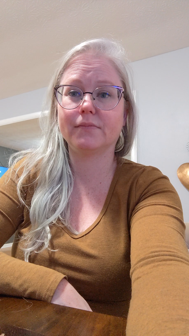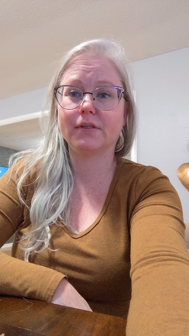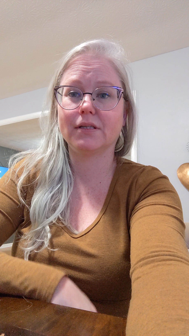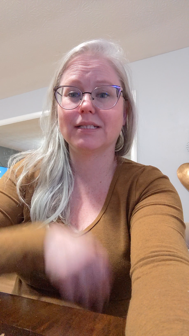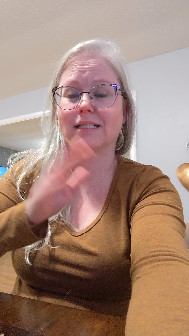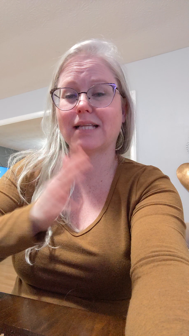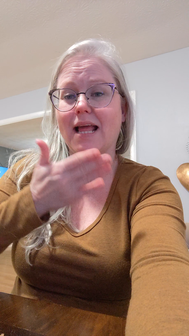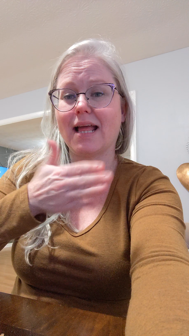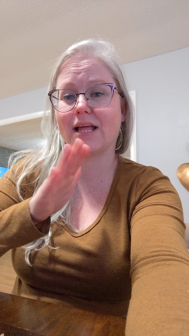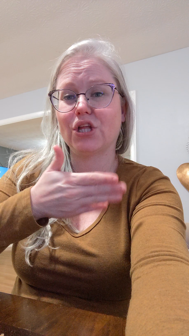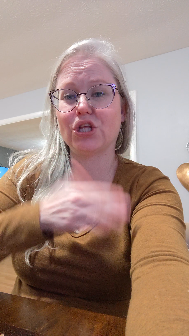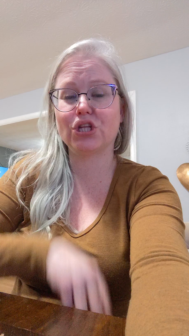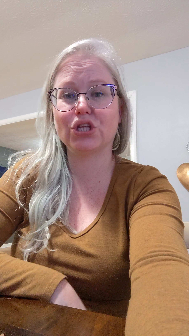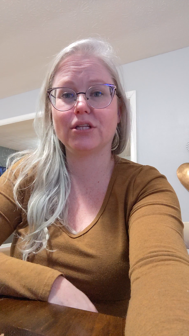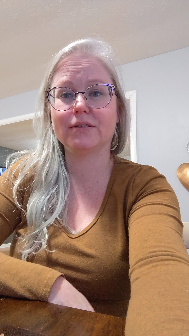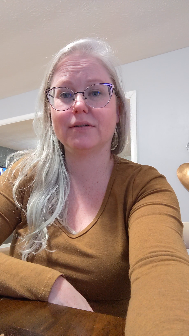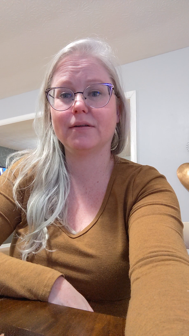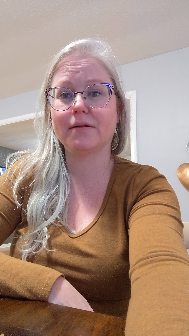share